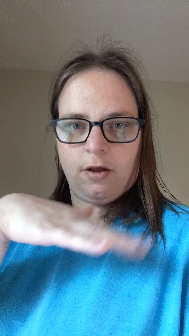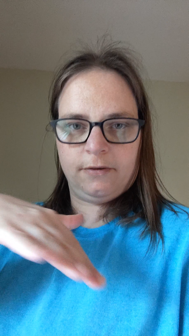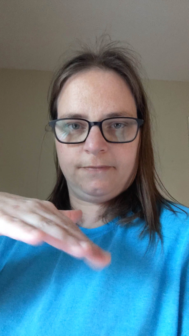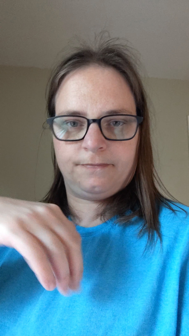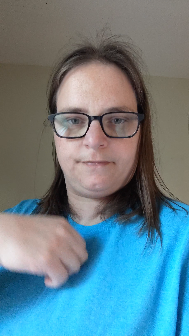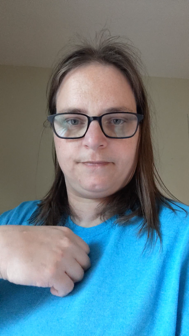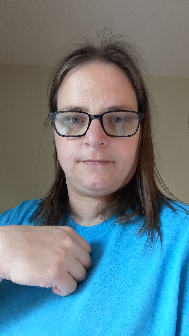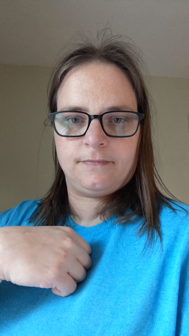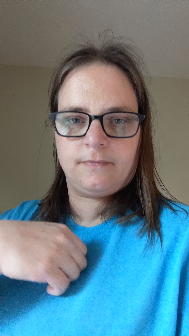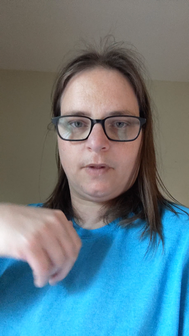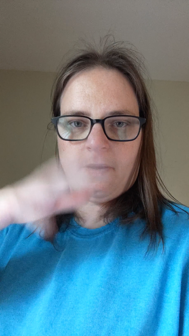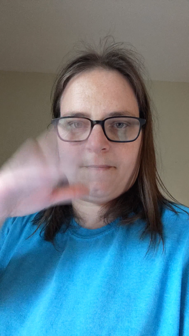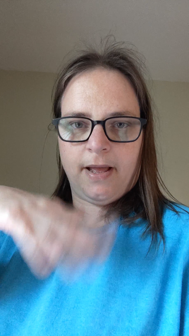paint